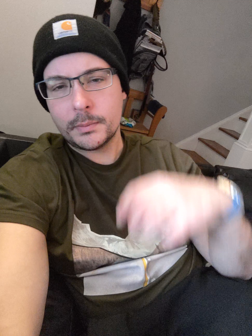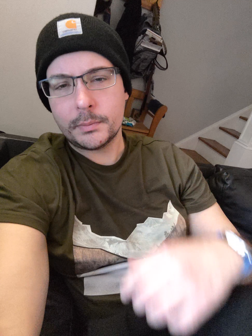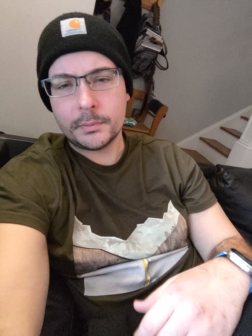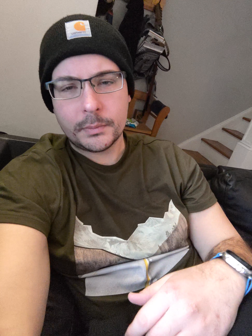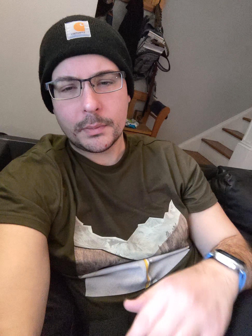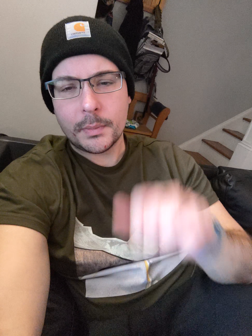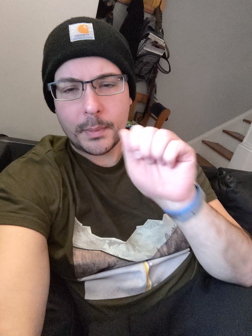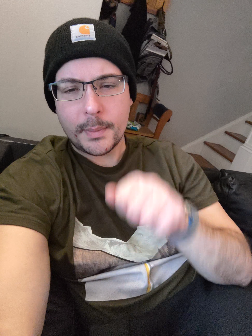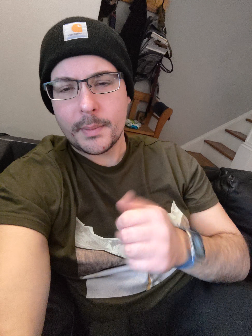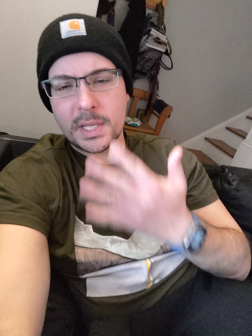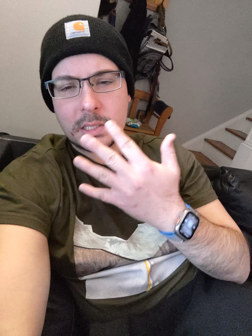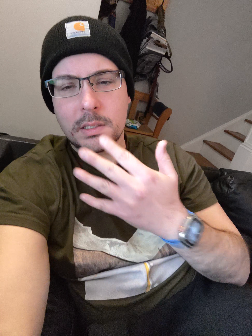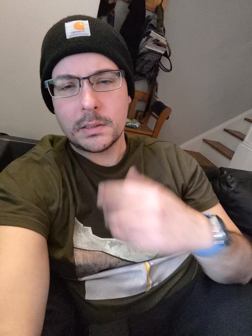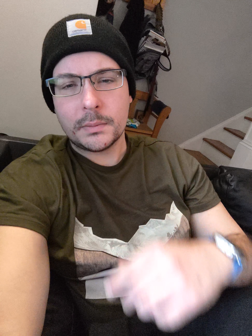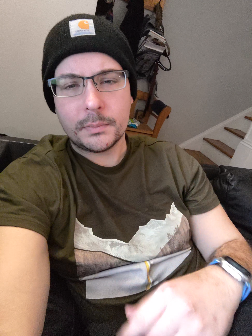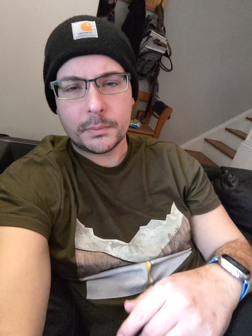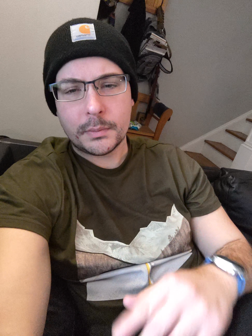mitten